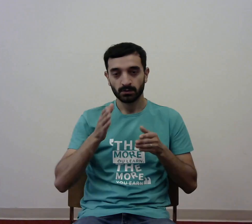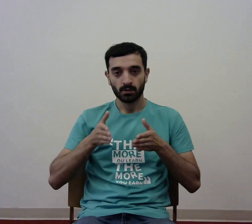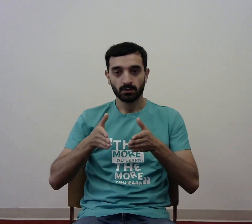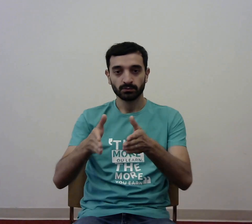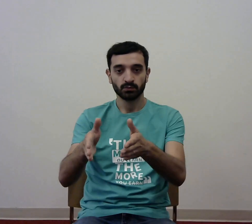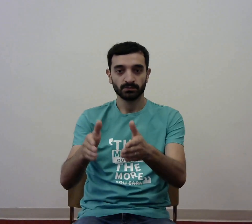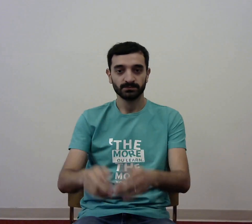yol